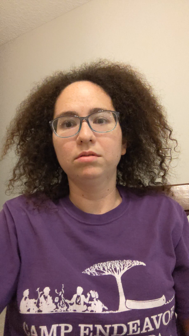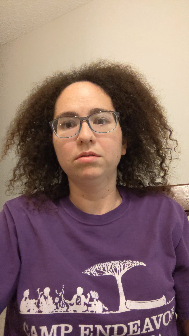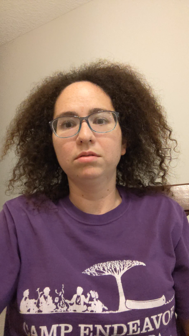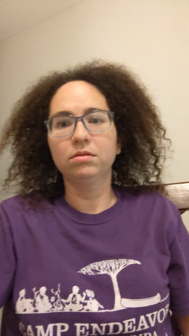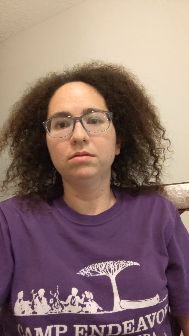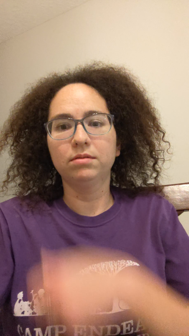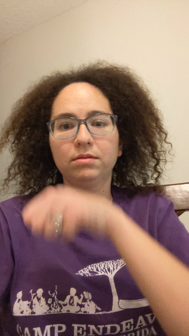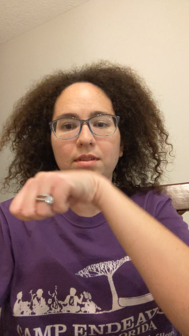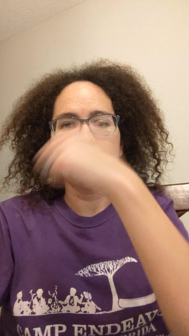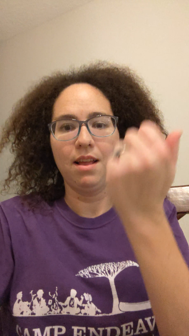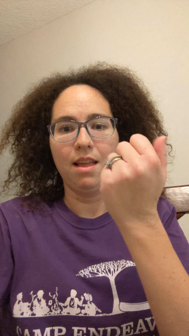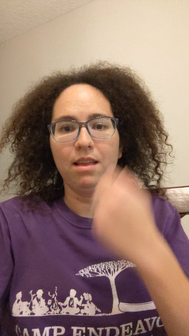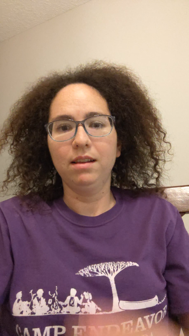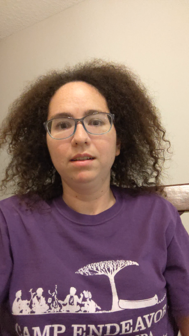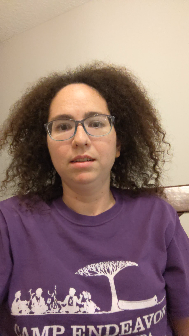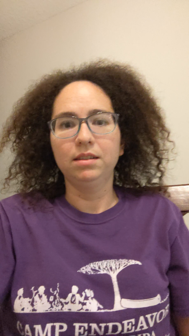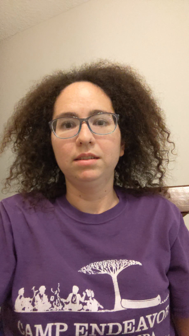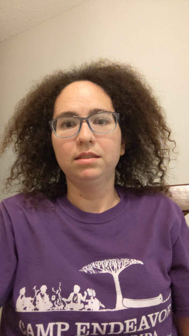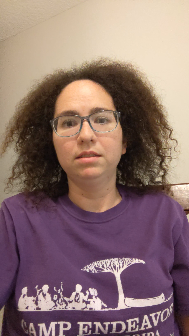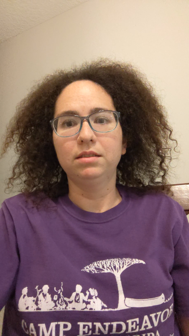other